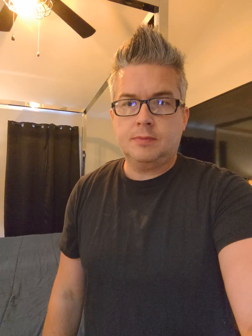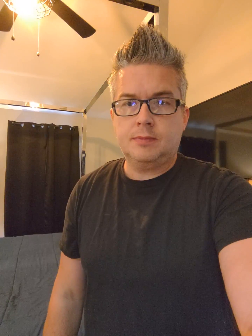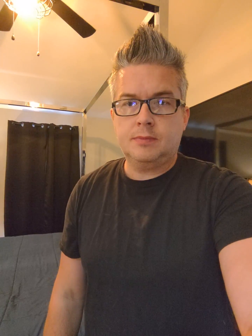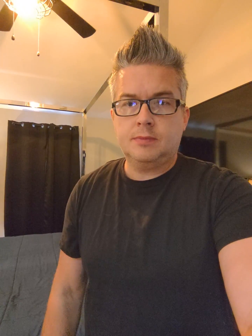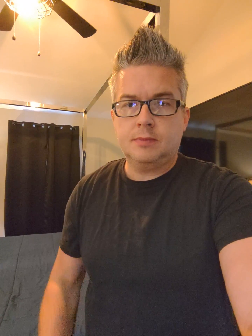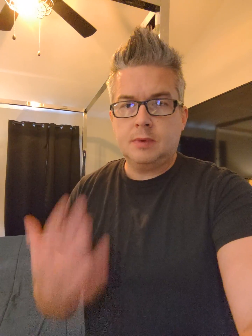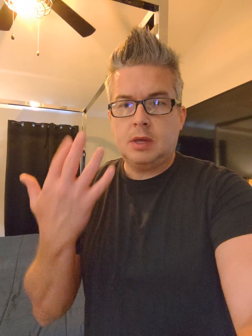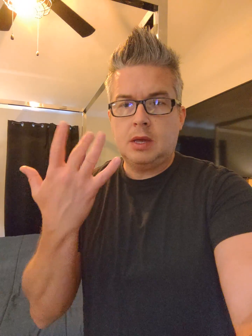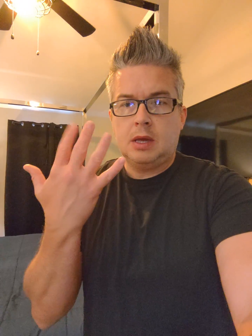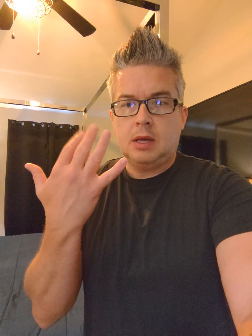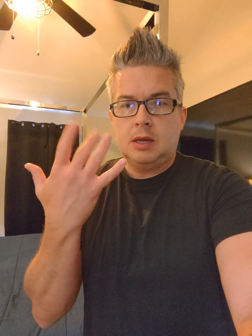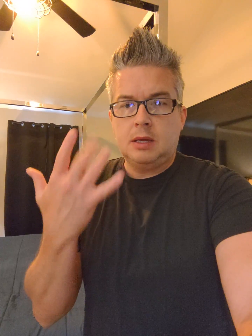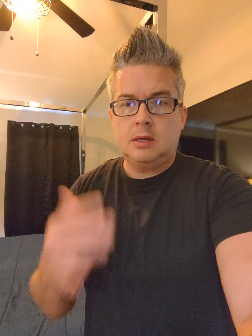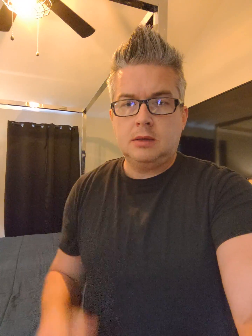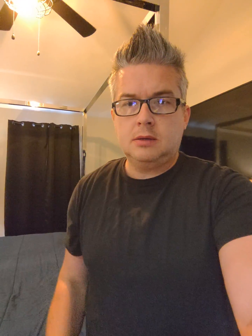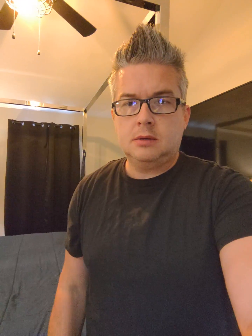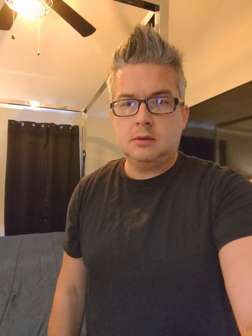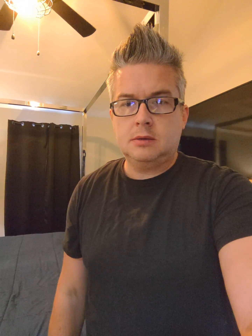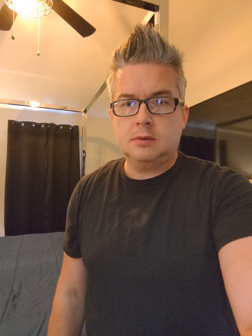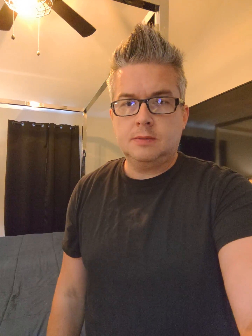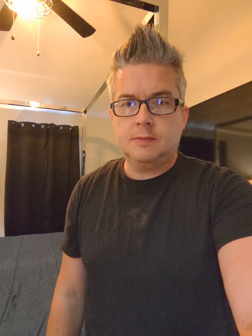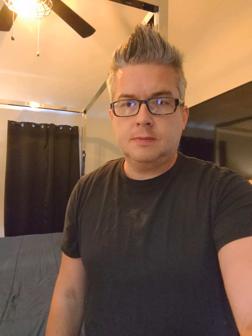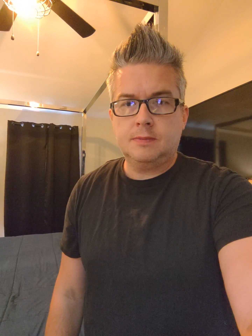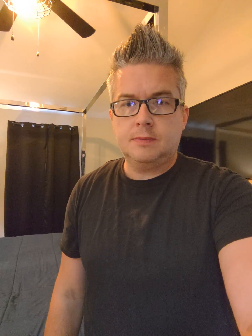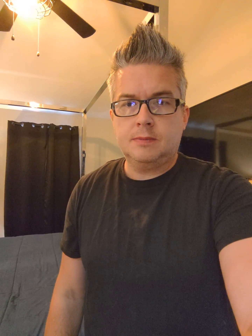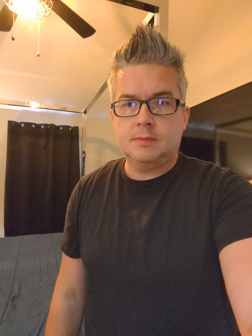hand